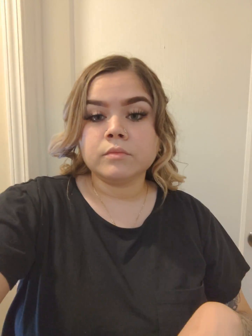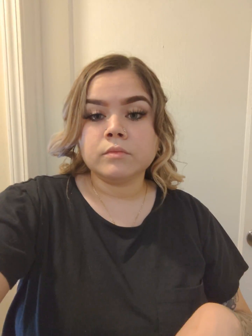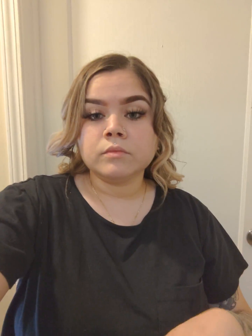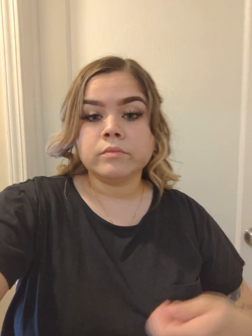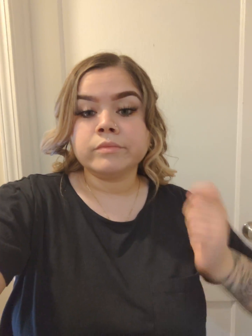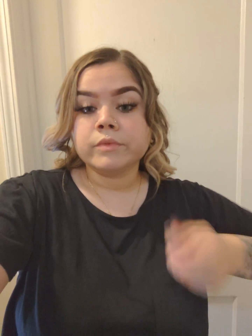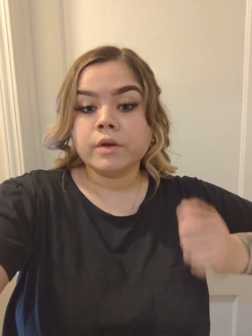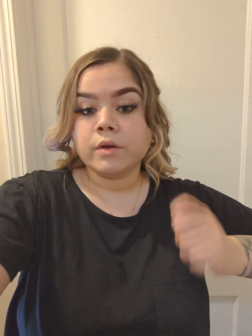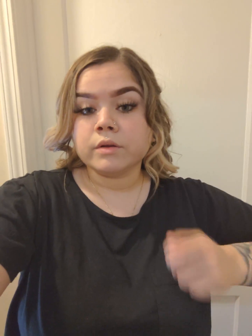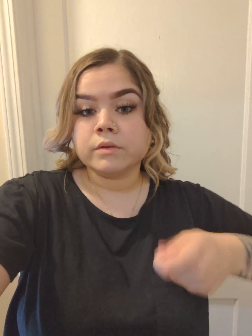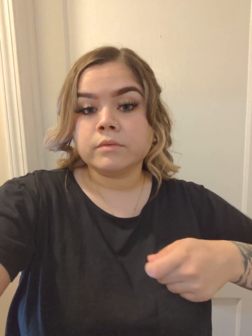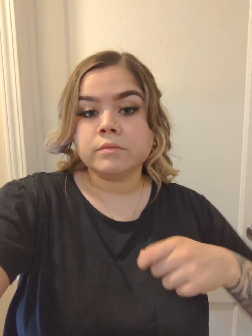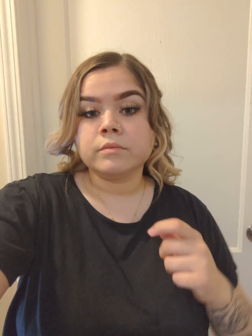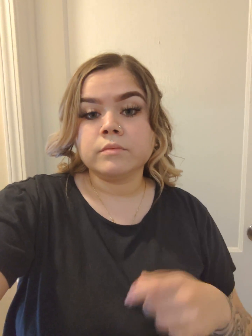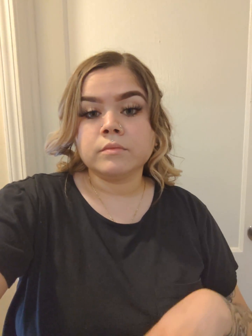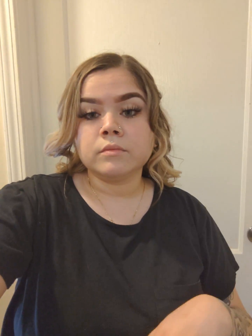cart